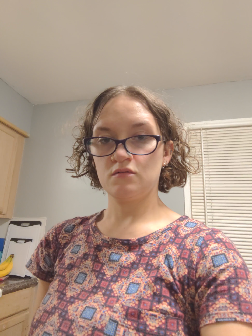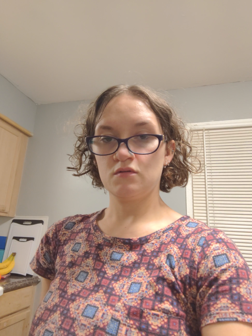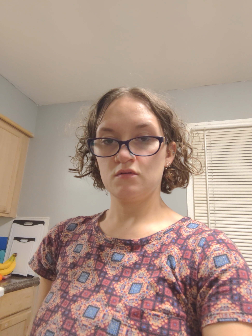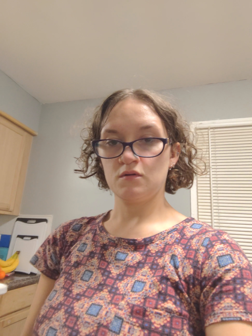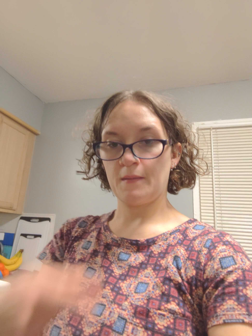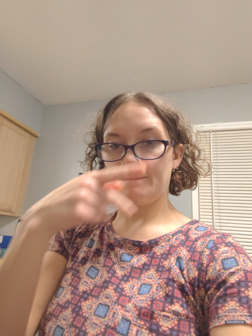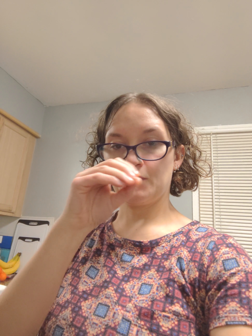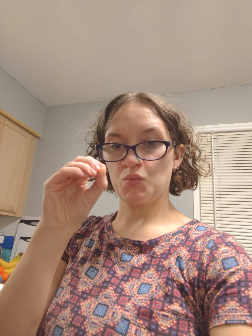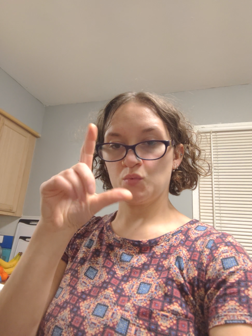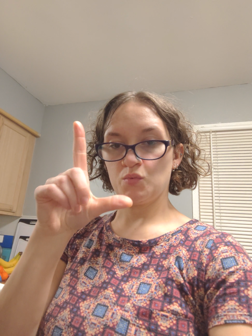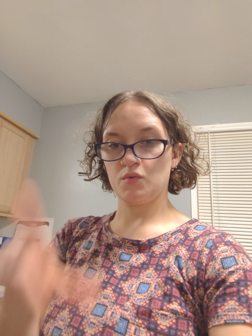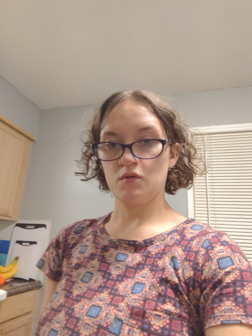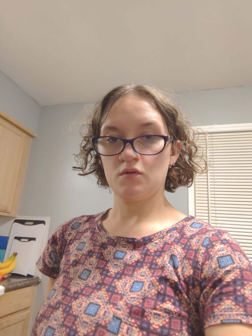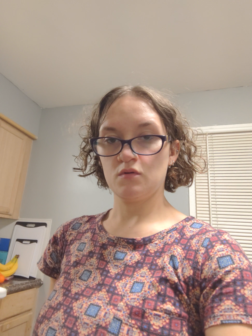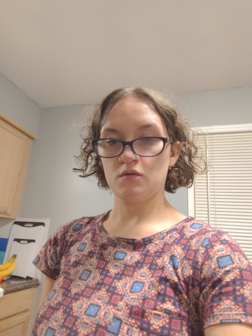pool